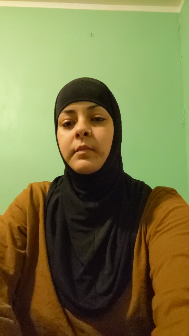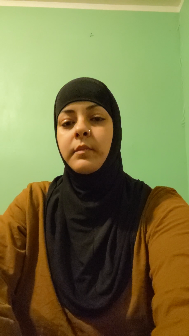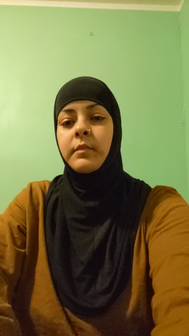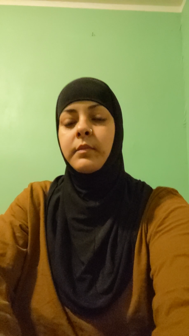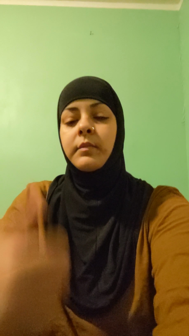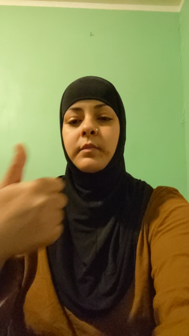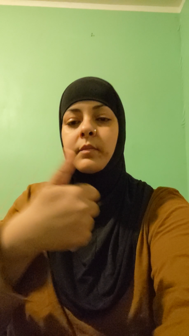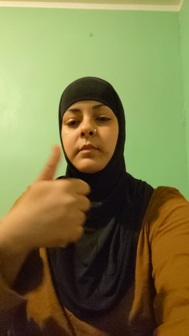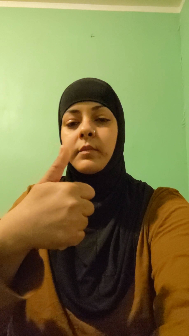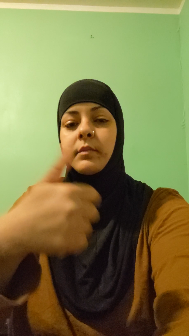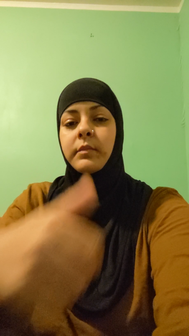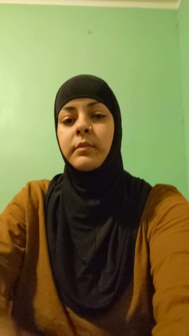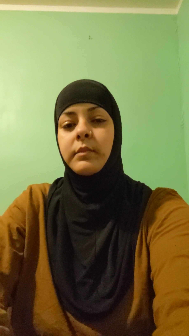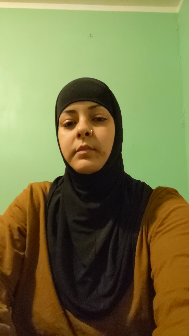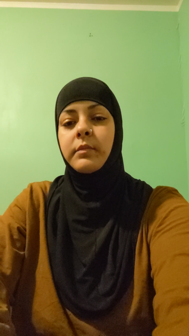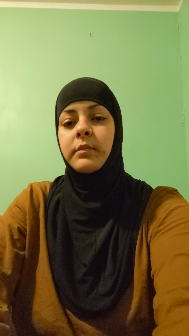game